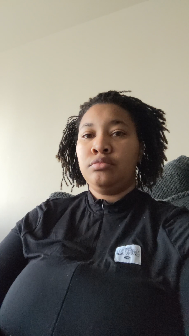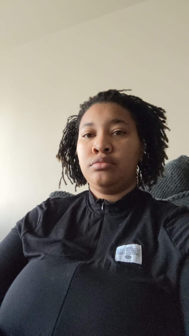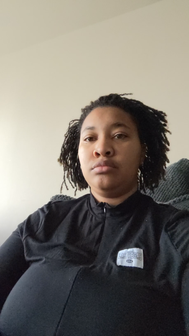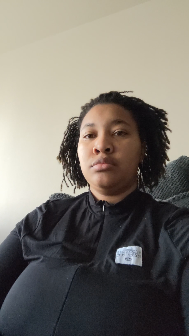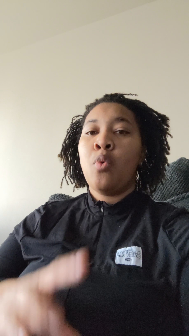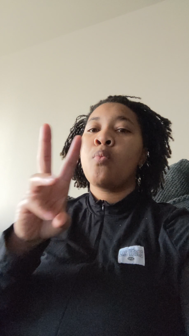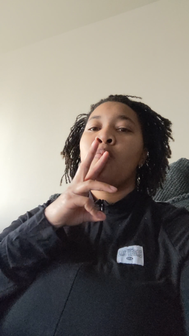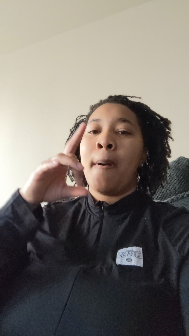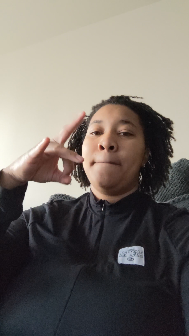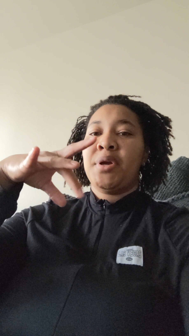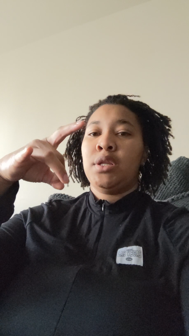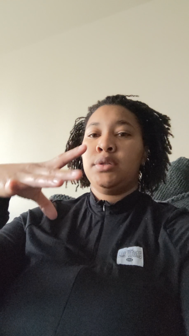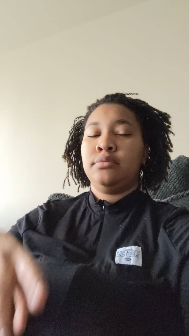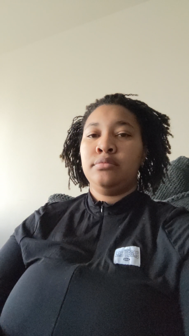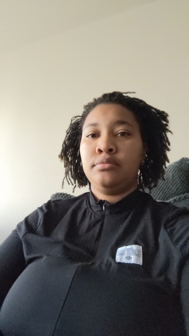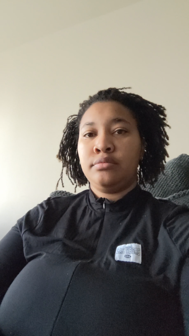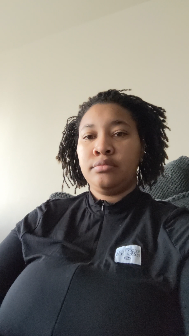melon